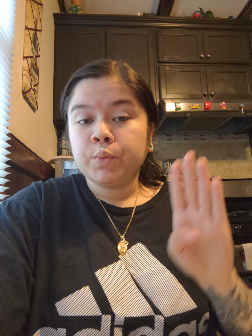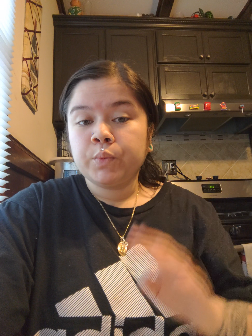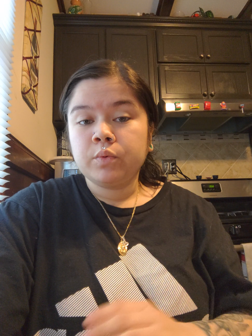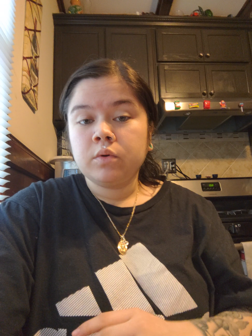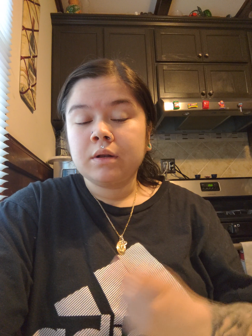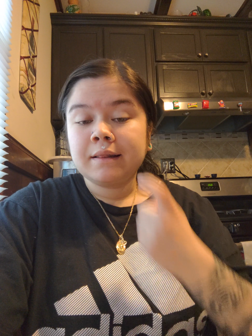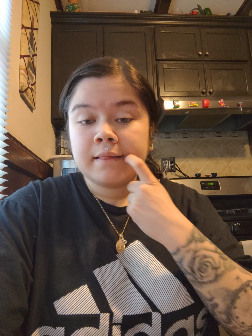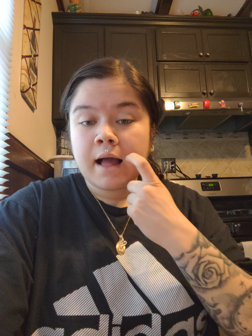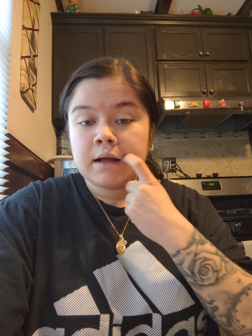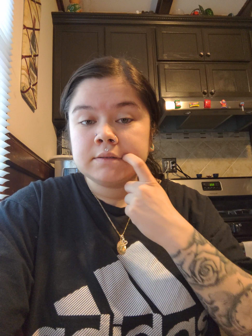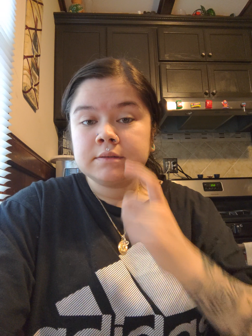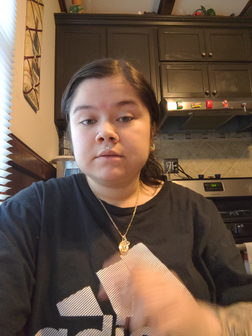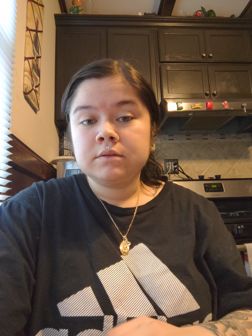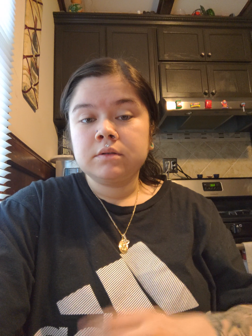window